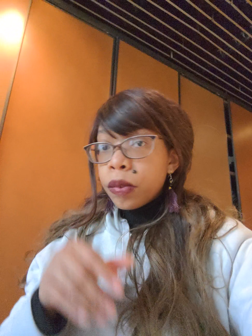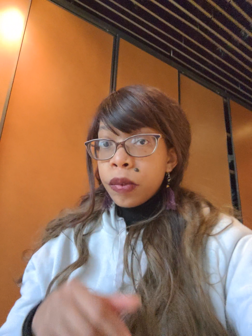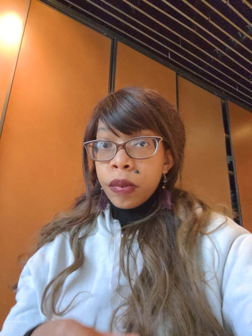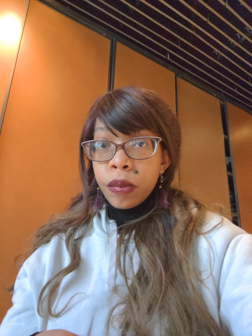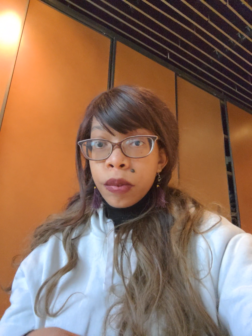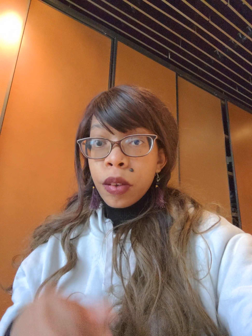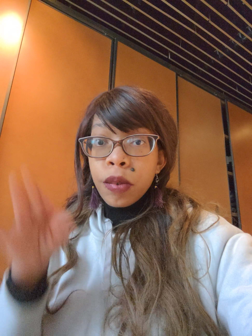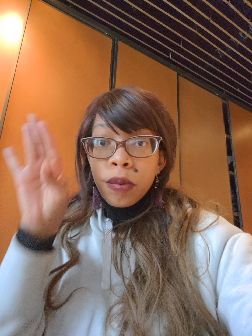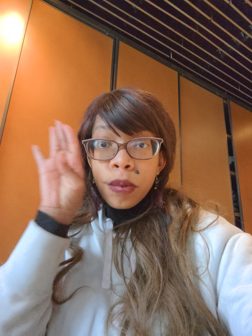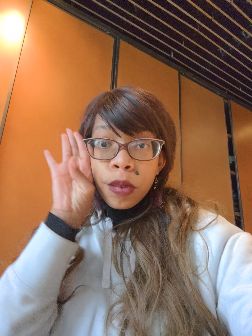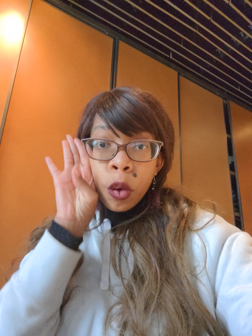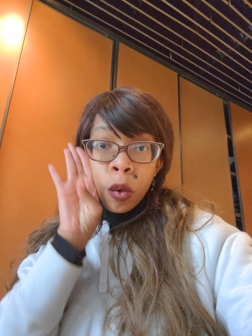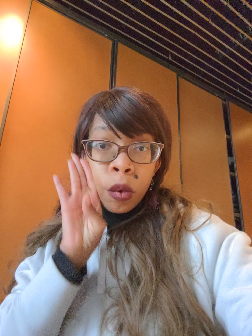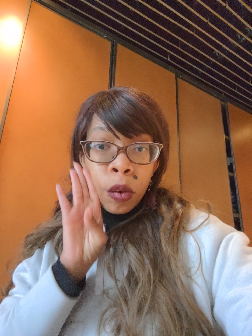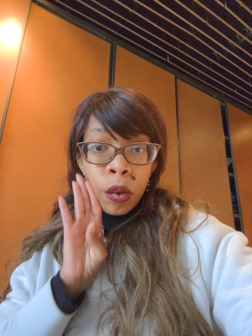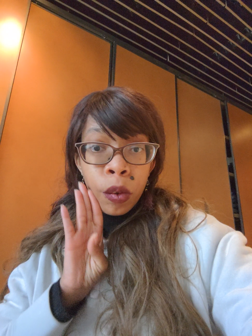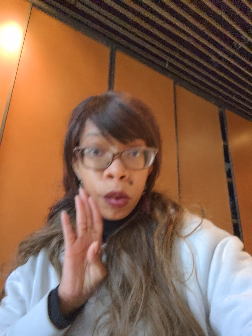brown